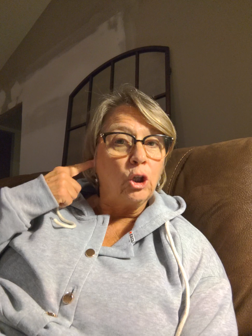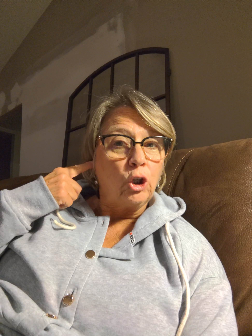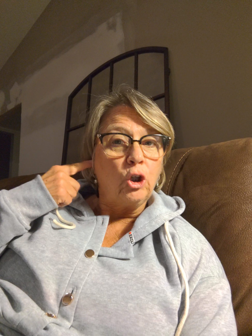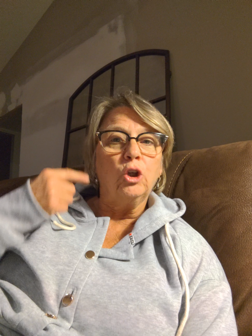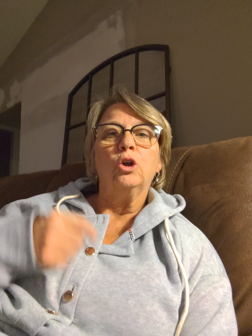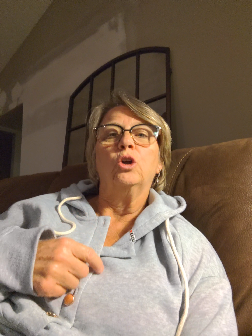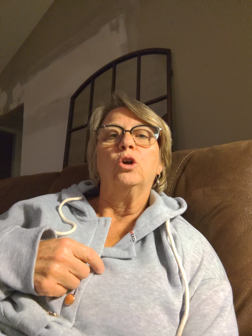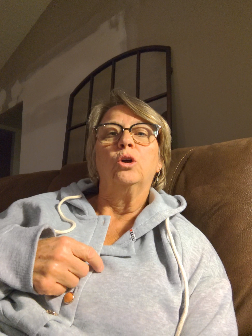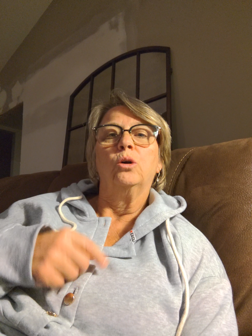hear